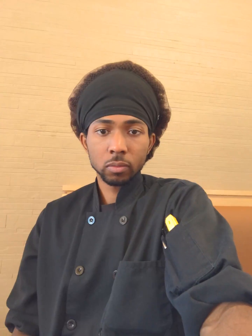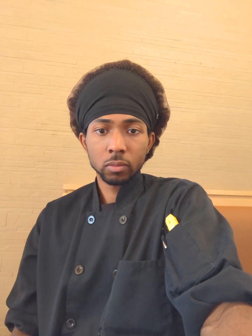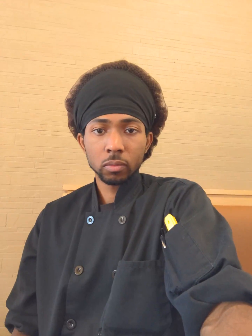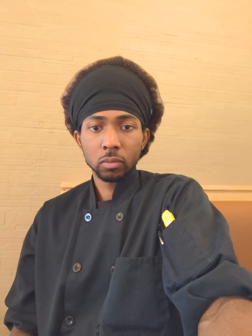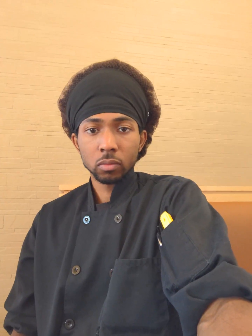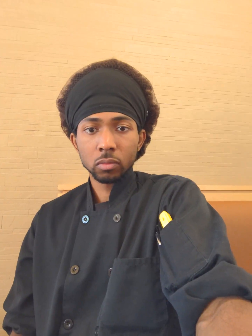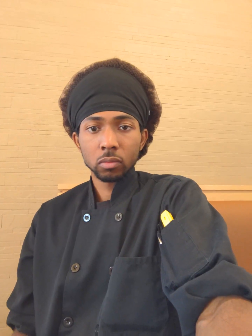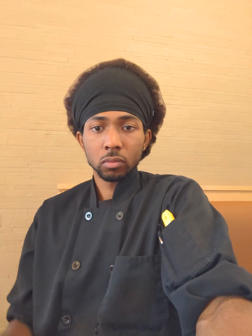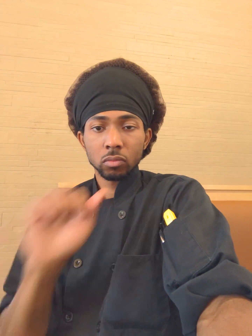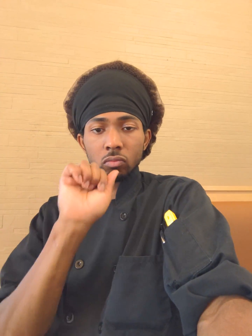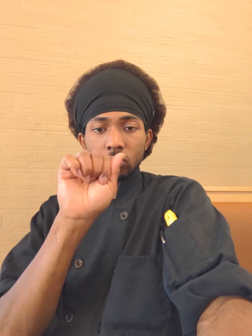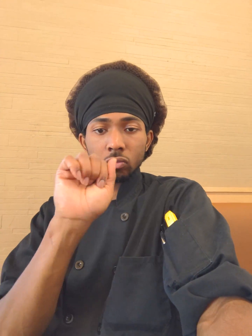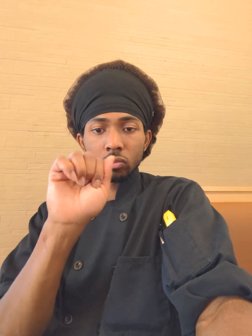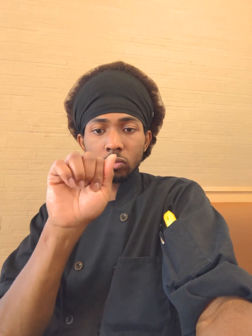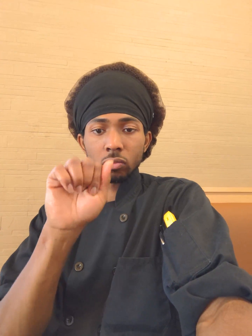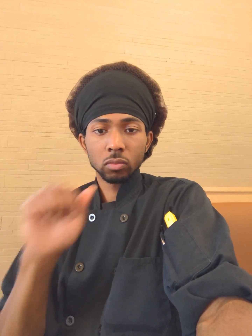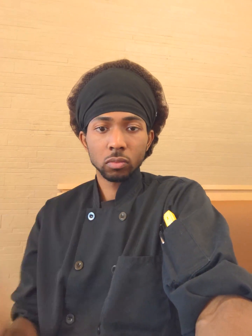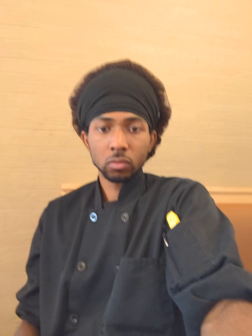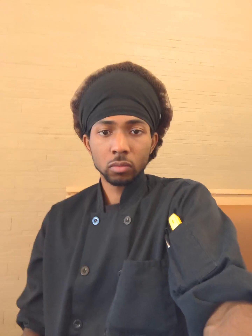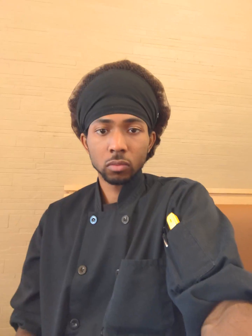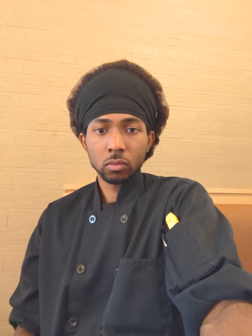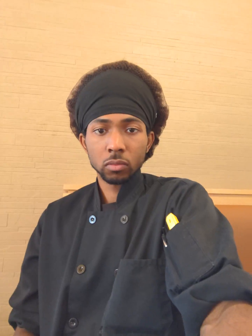knock